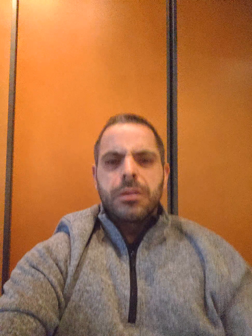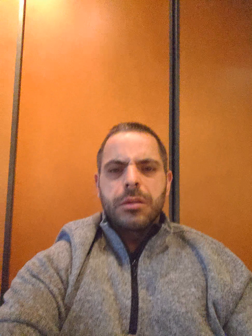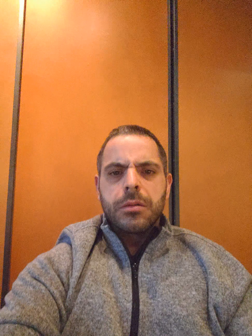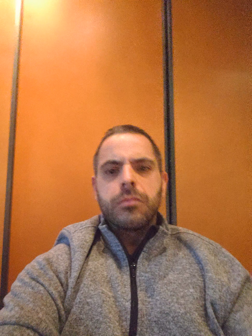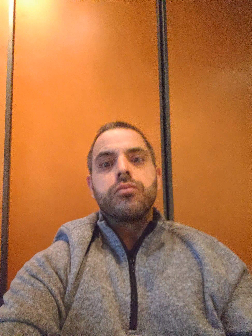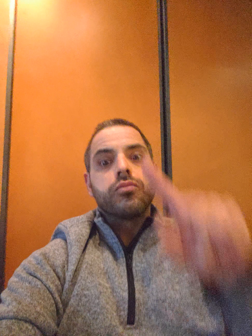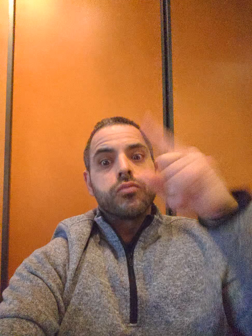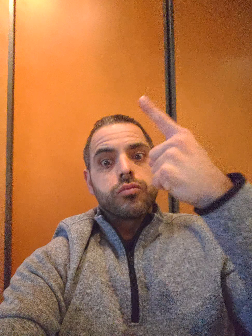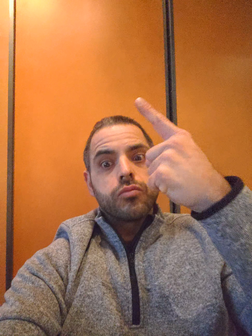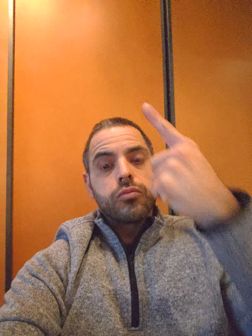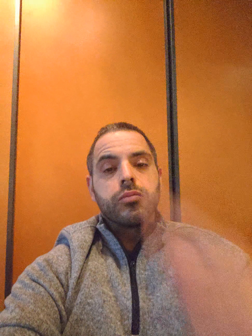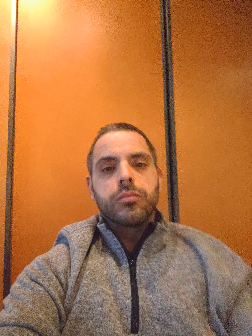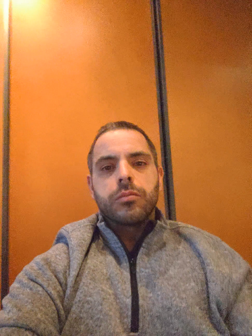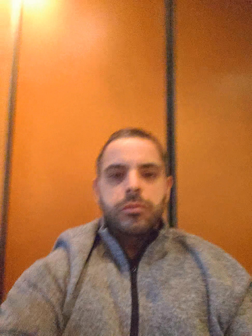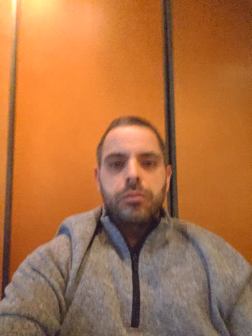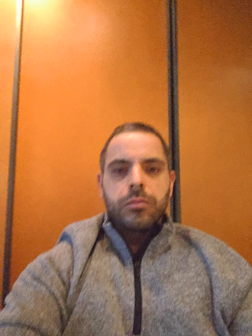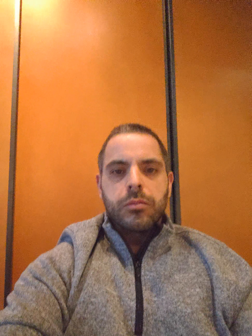first